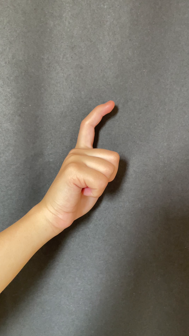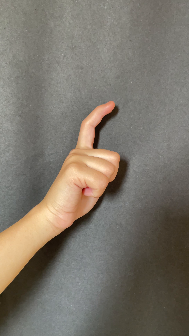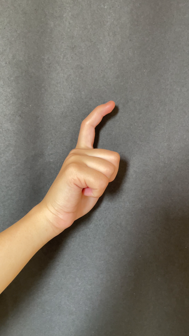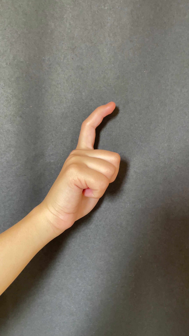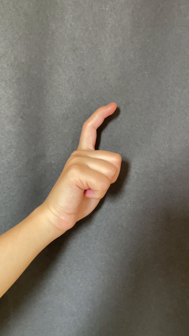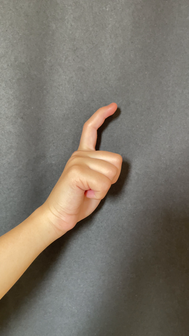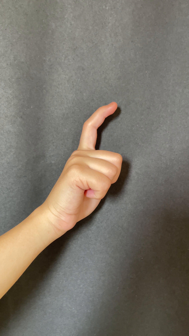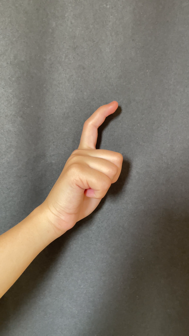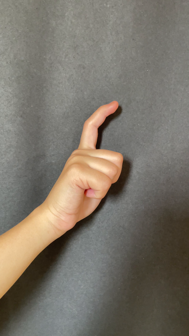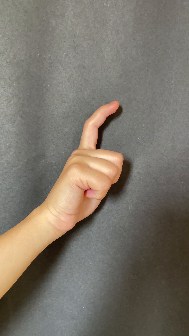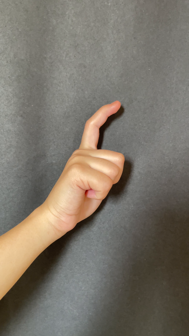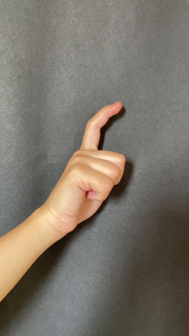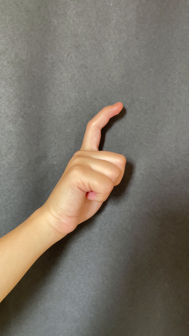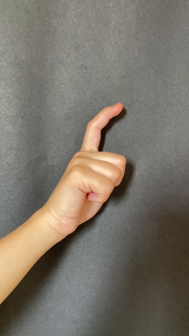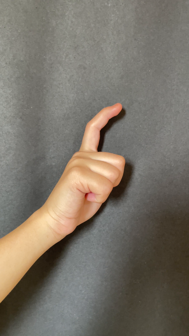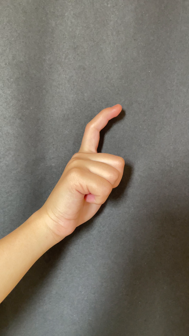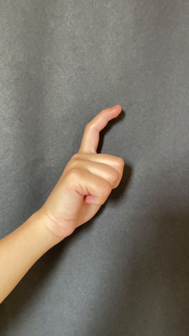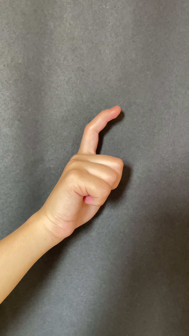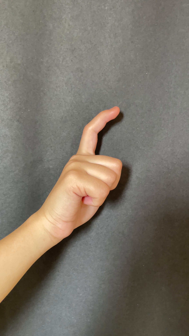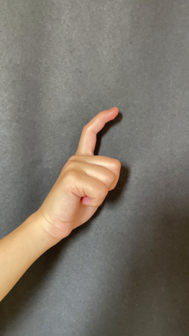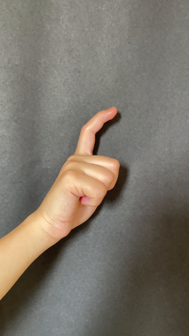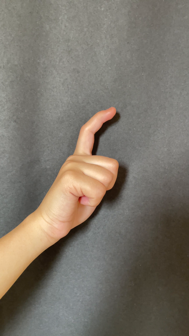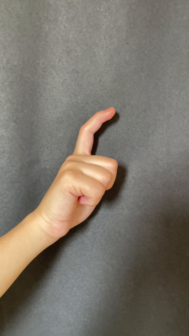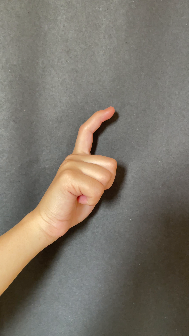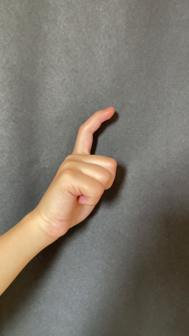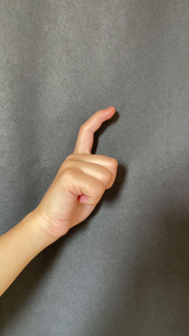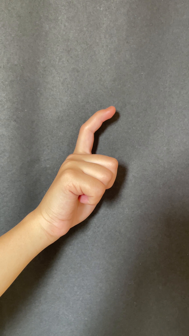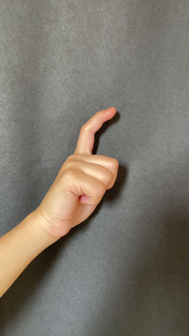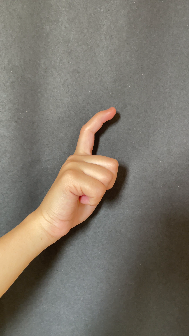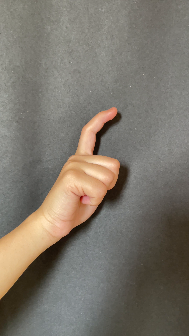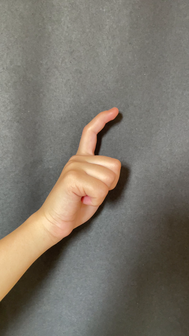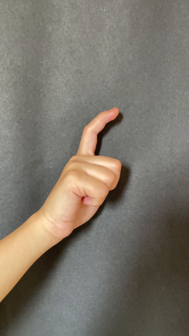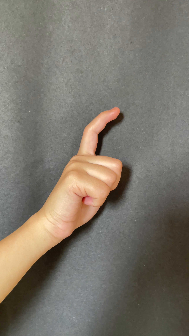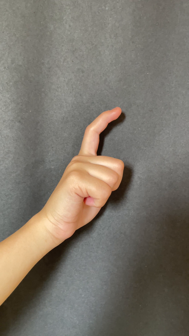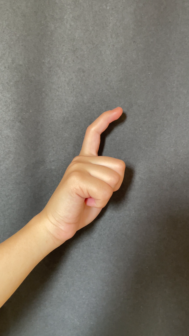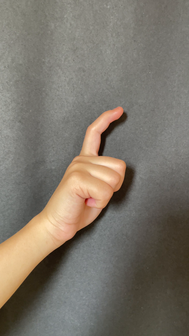ग